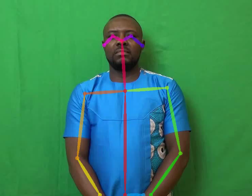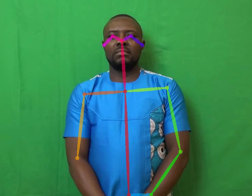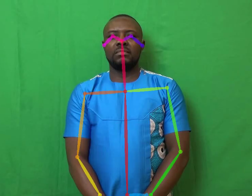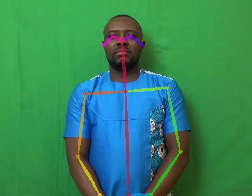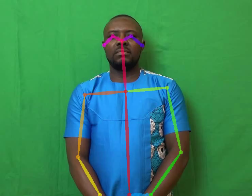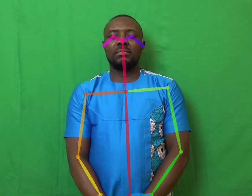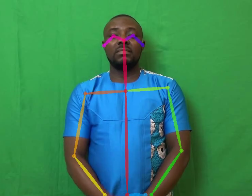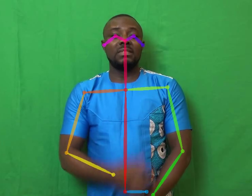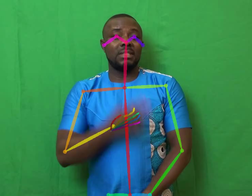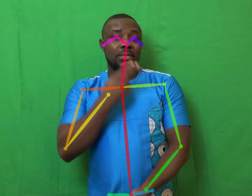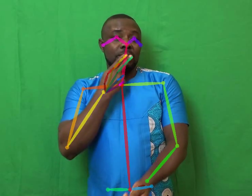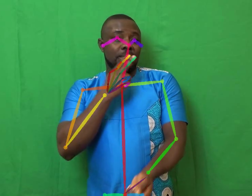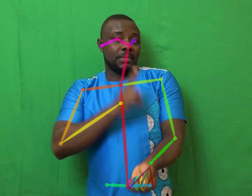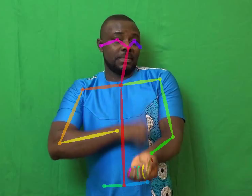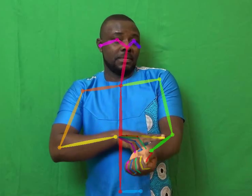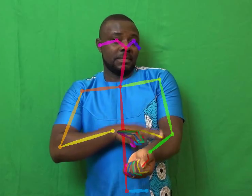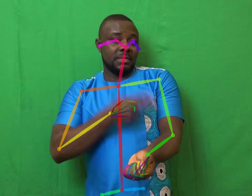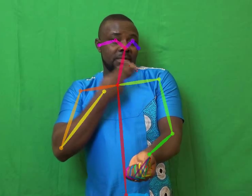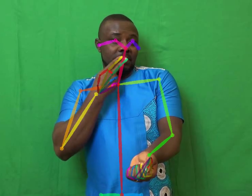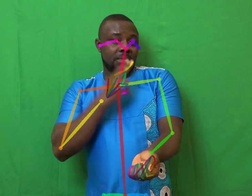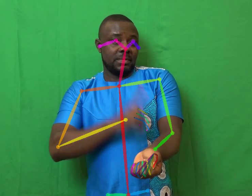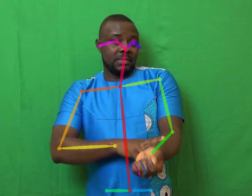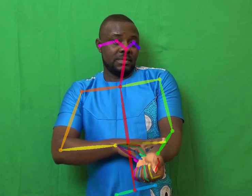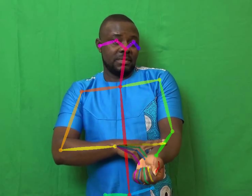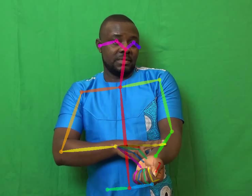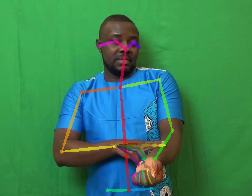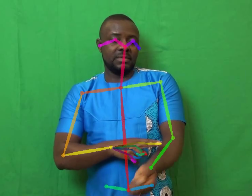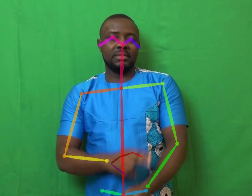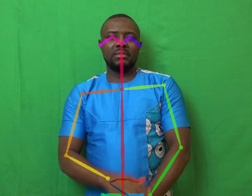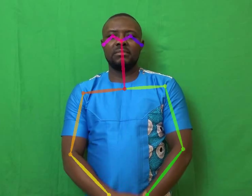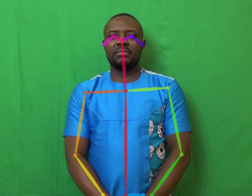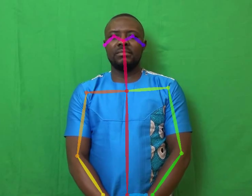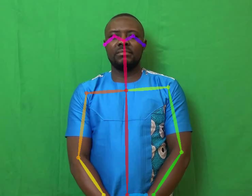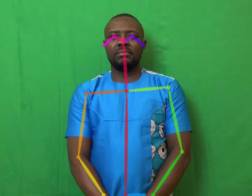lizard